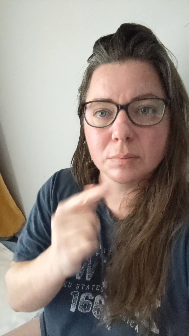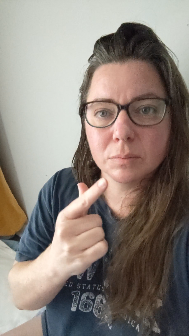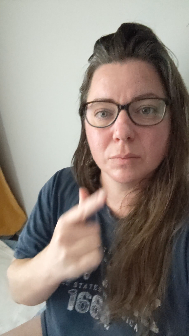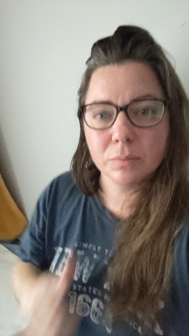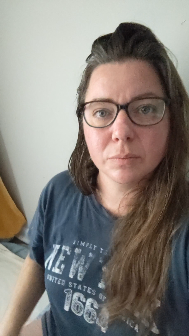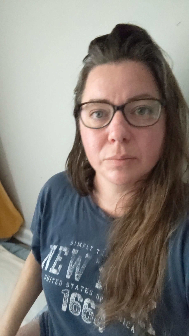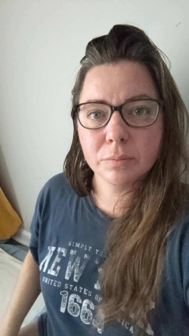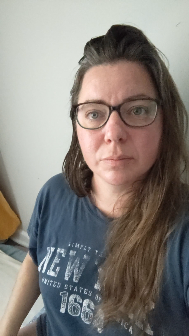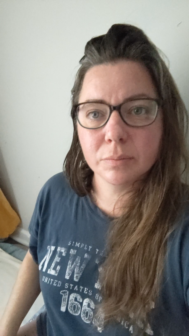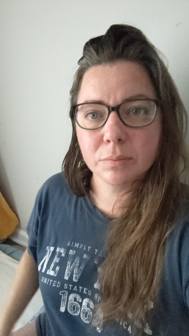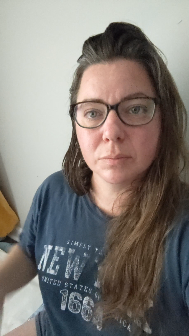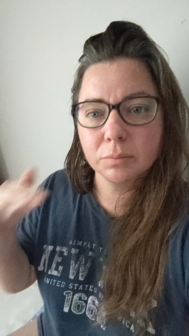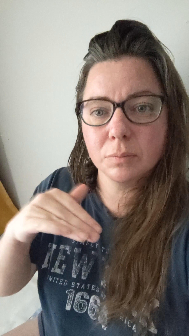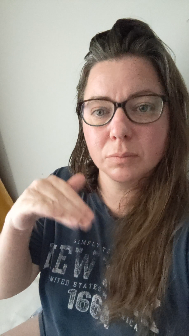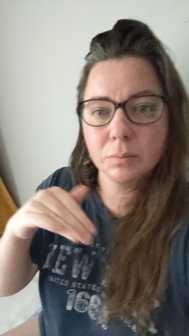doctor